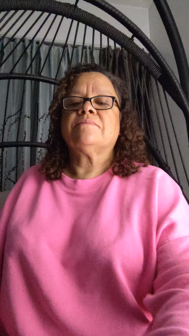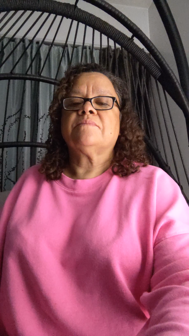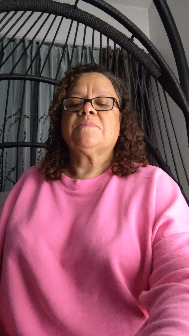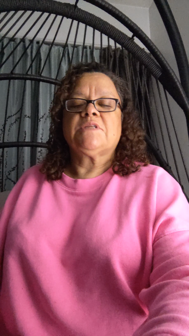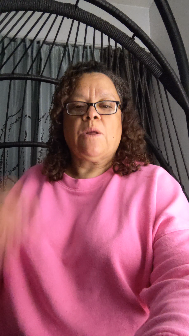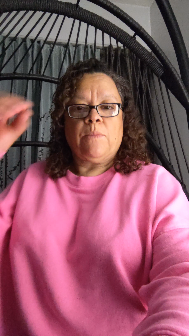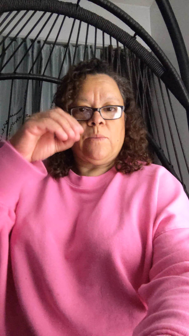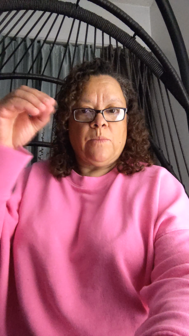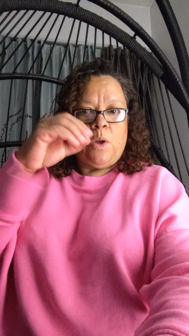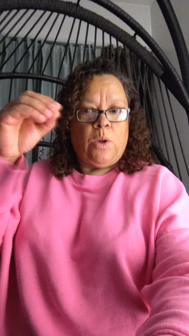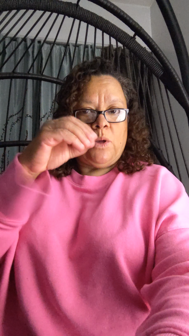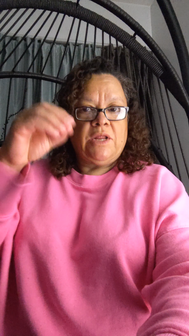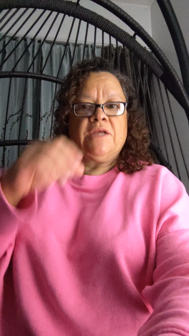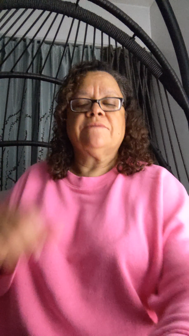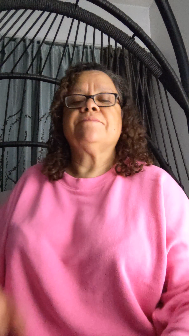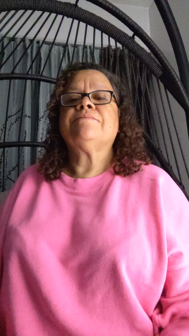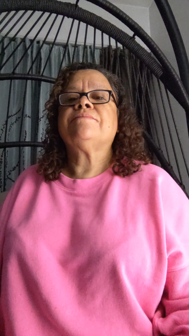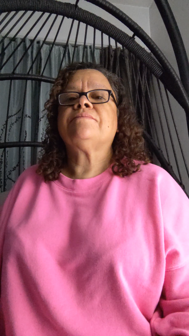more